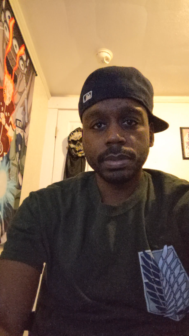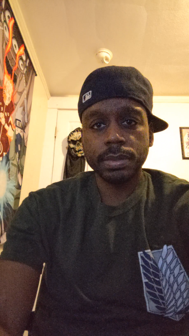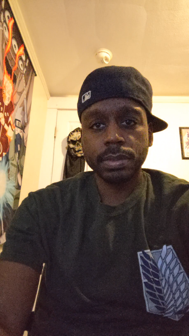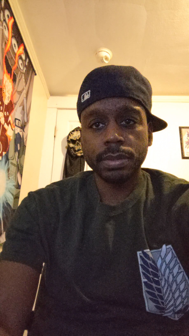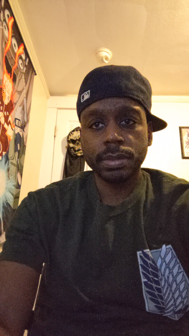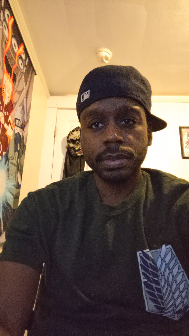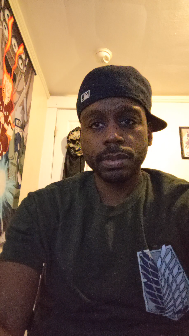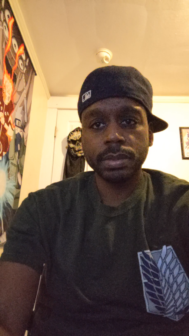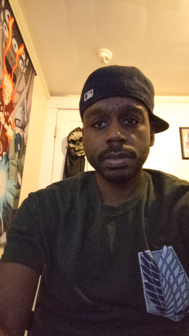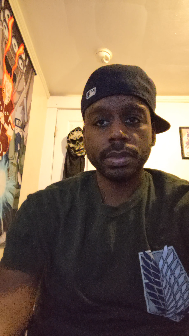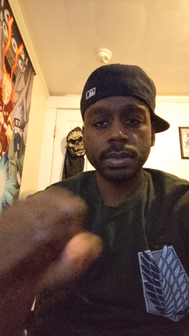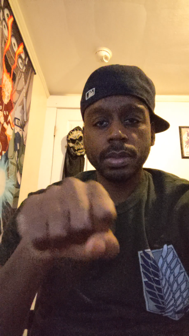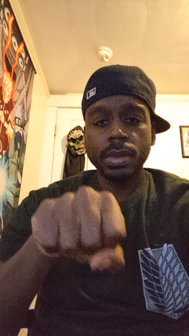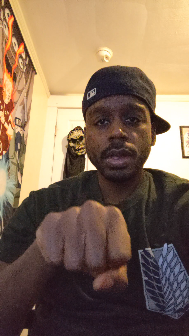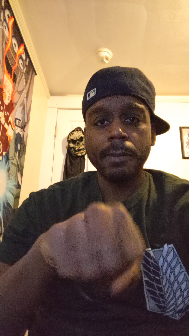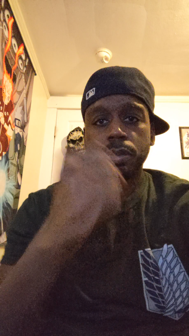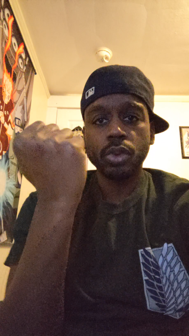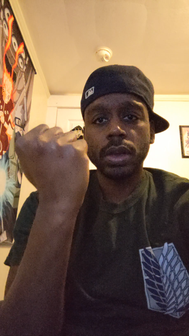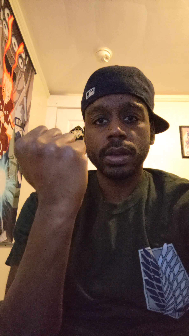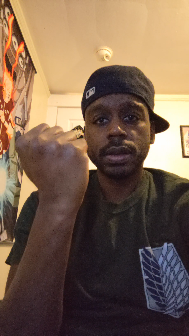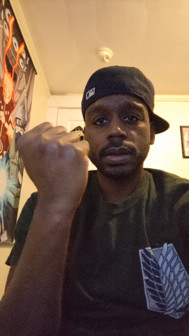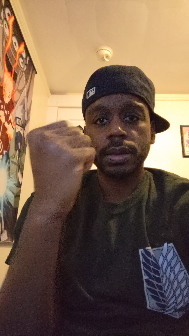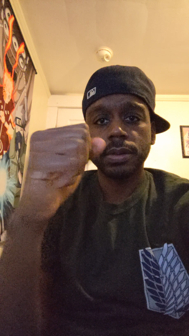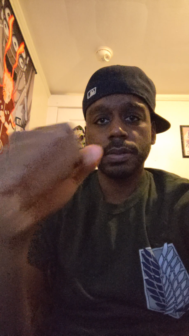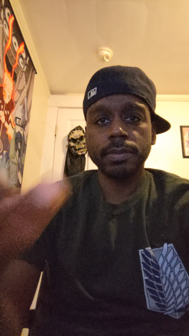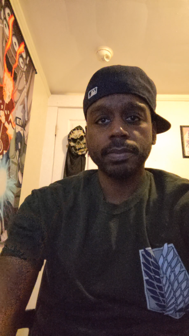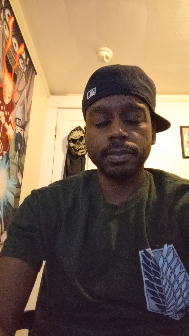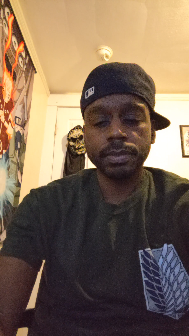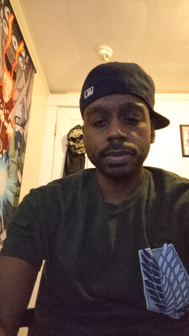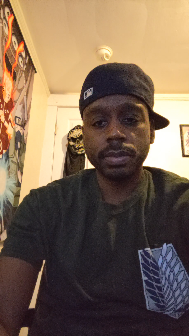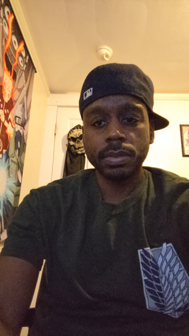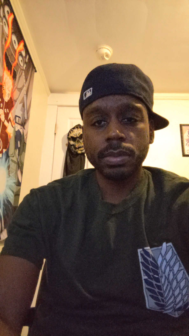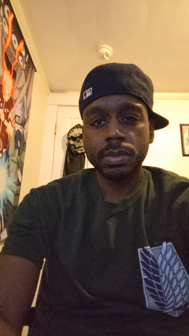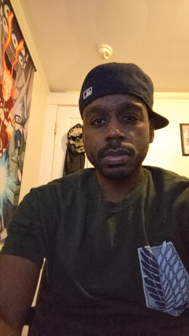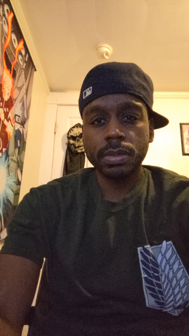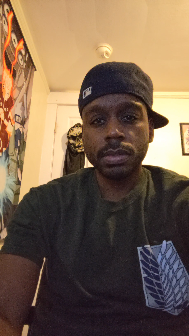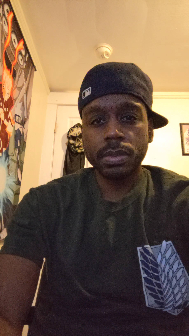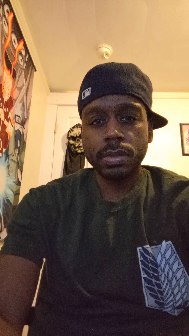broken